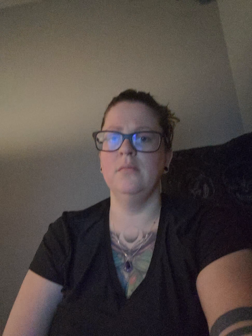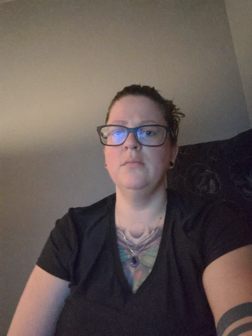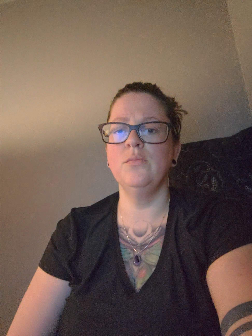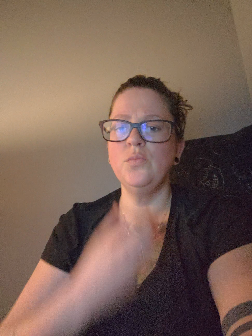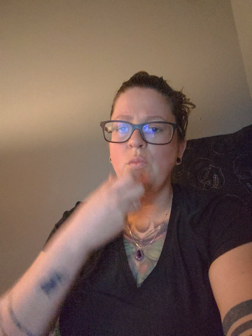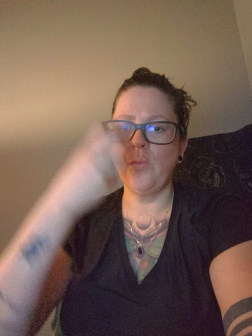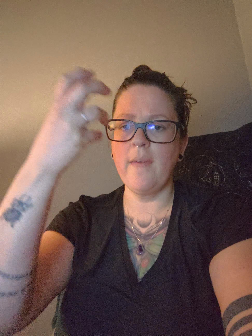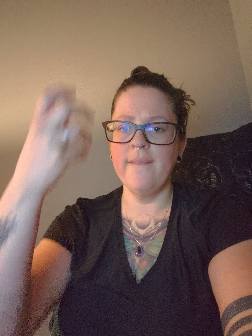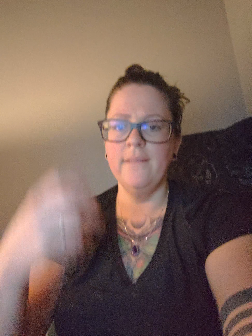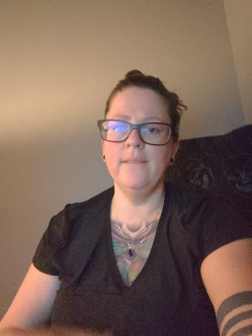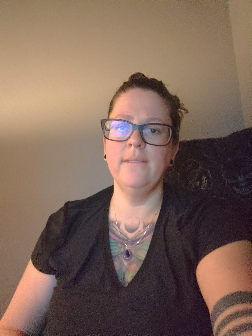giraffe